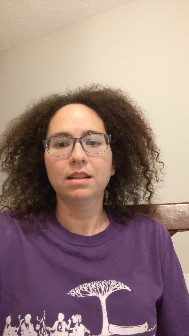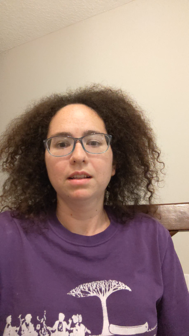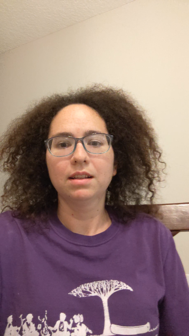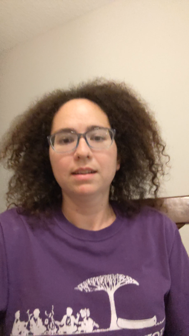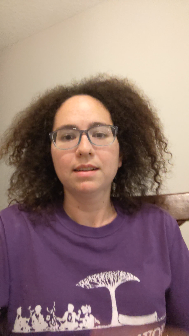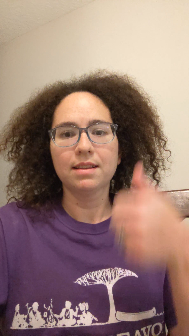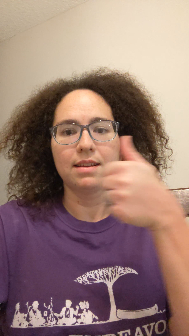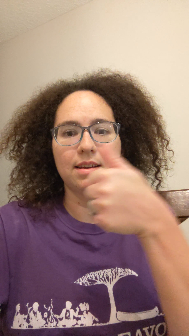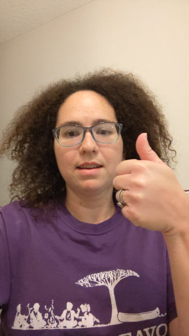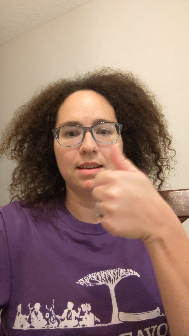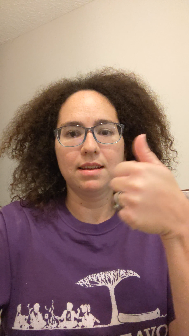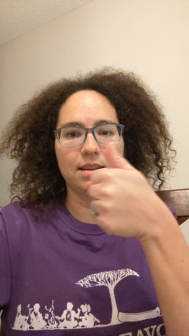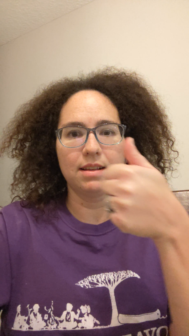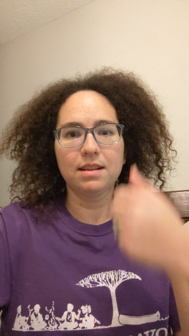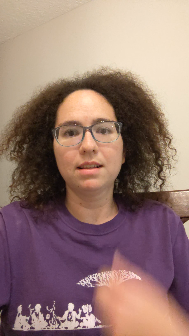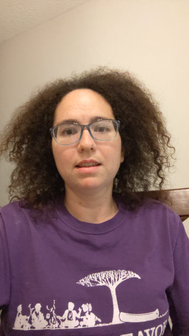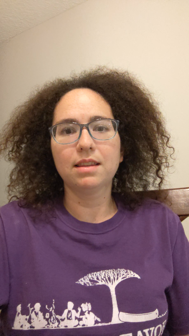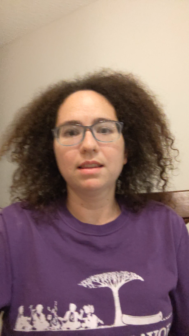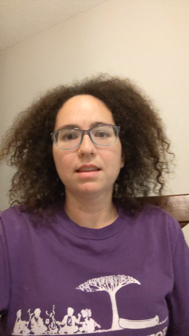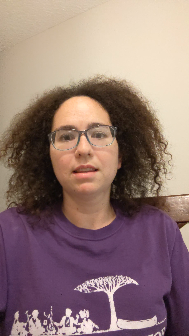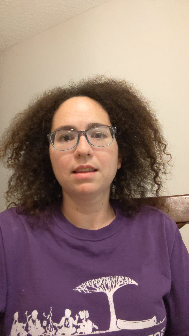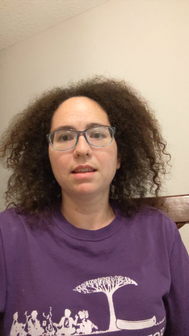game